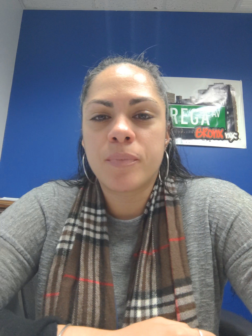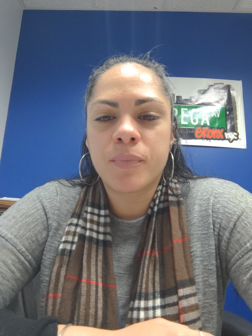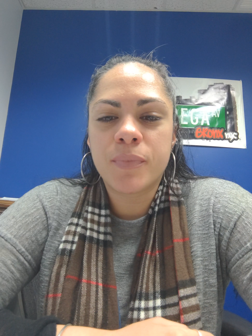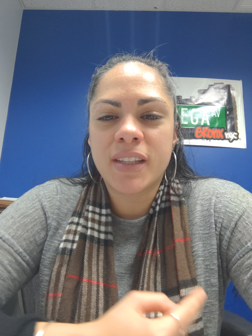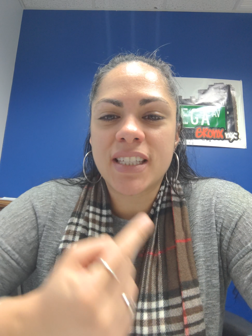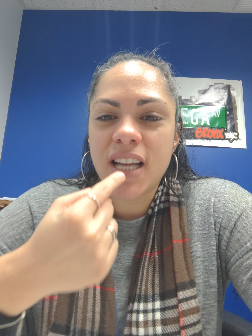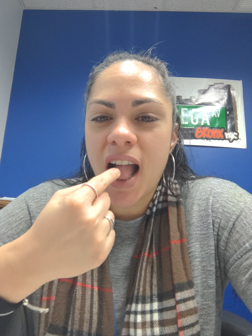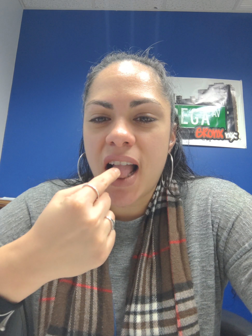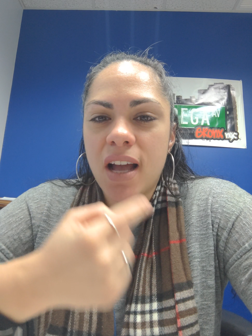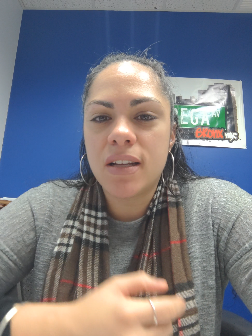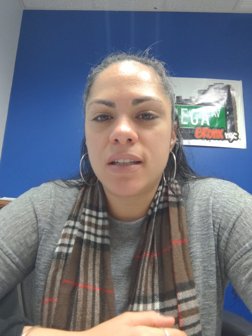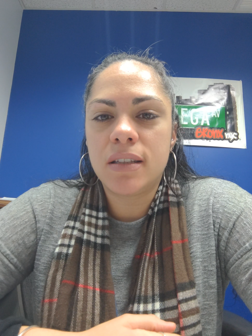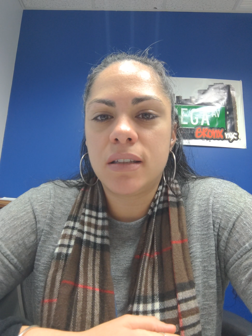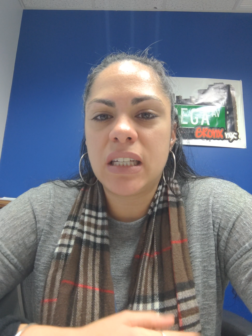tongue